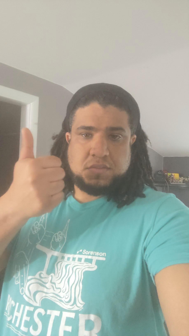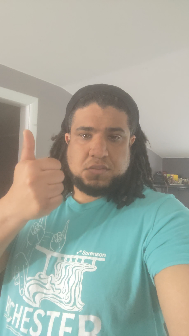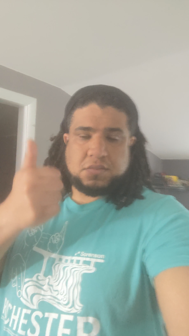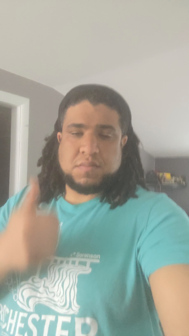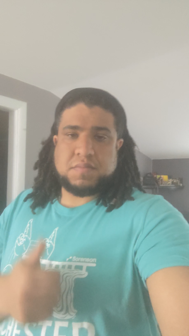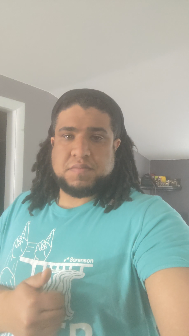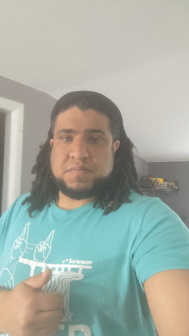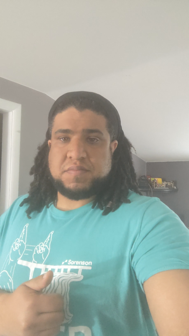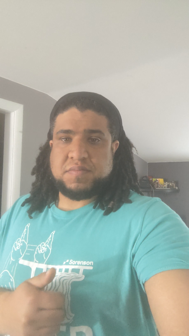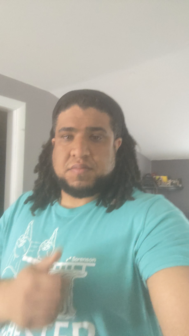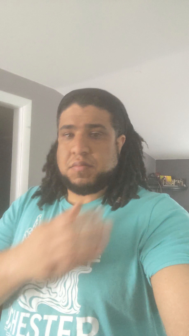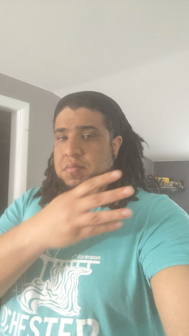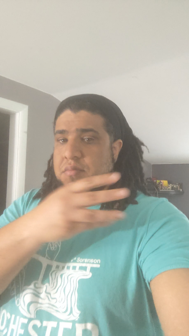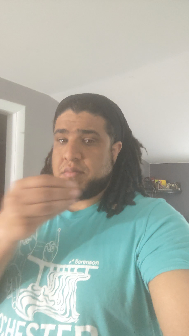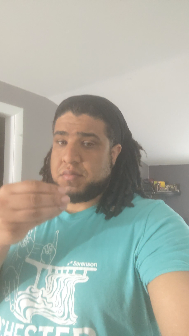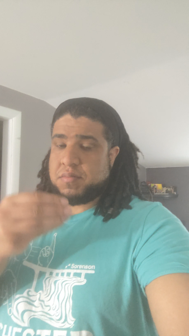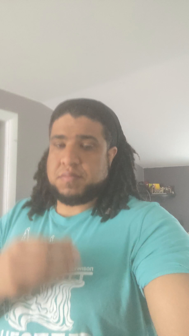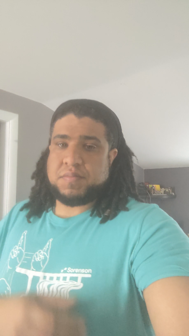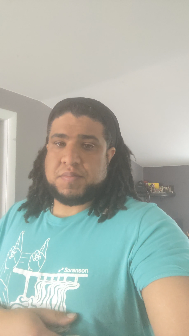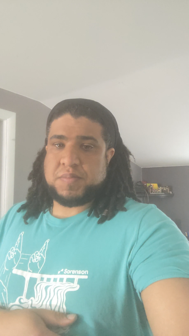and